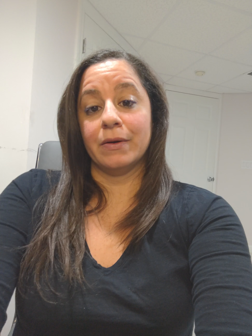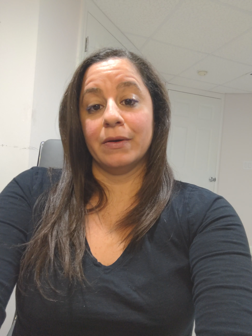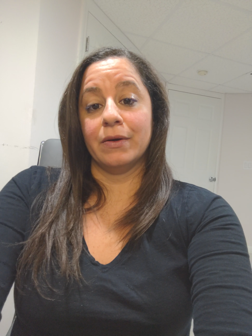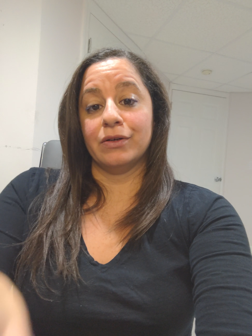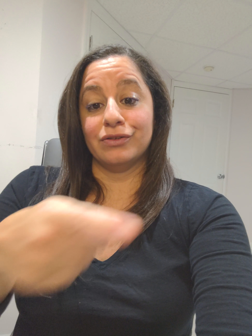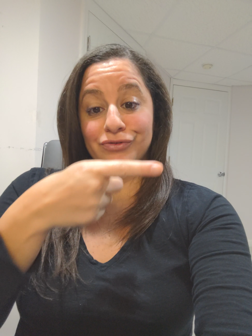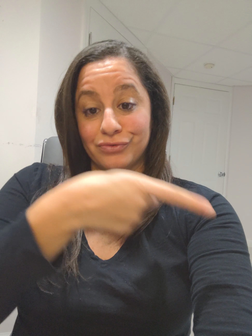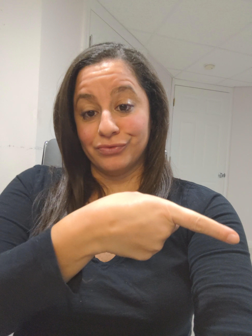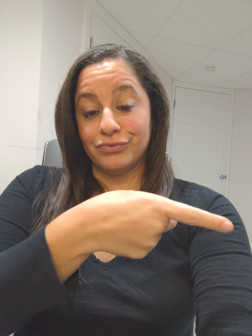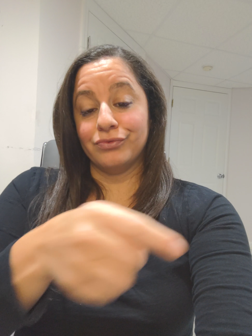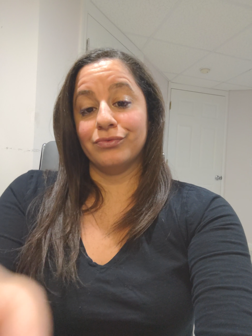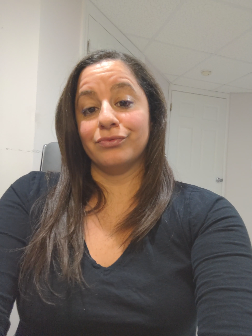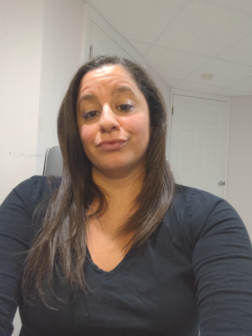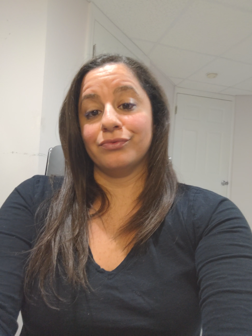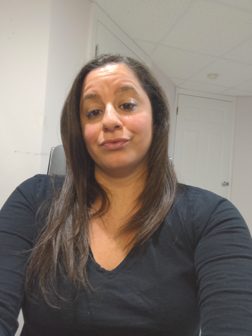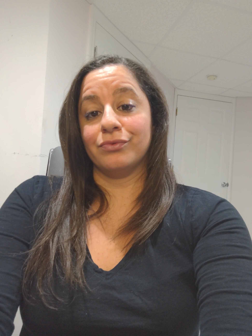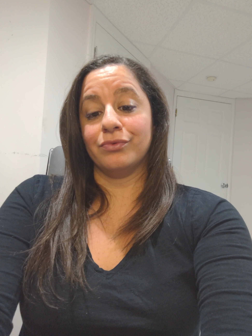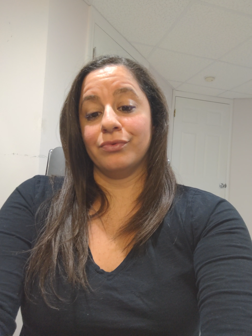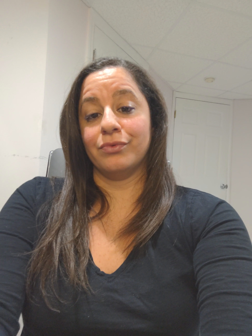he/she/it